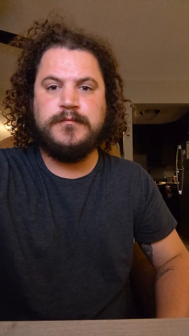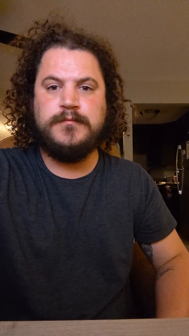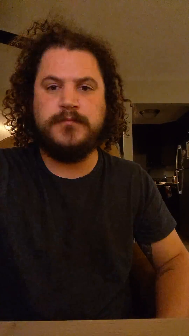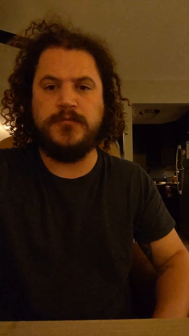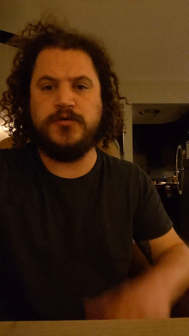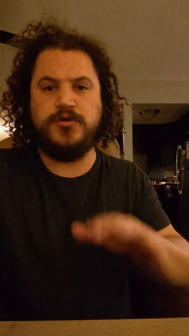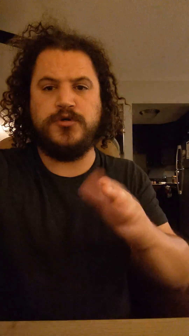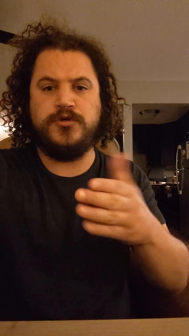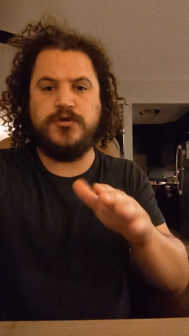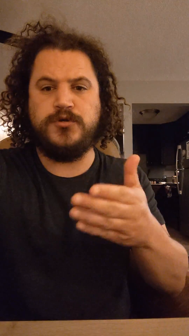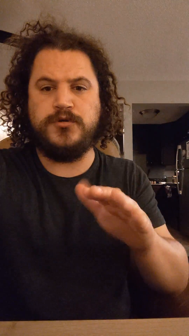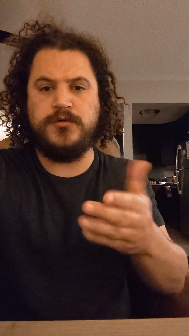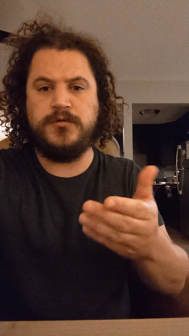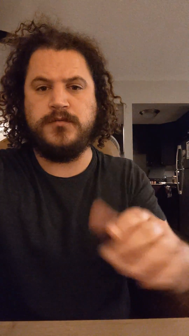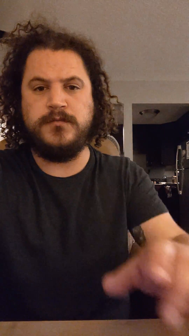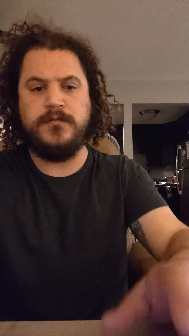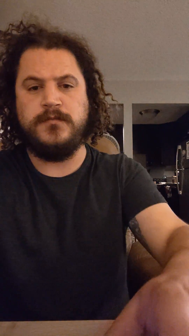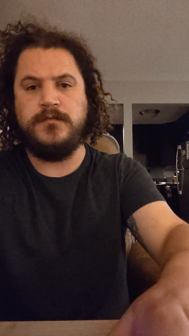cook